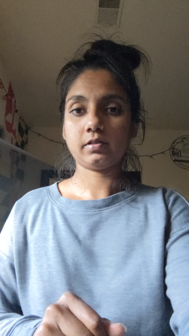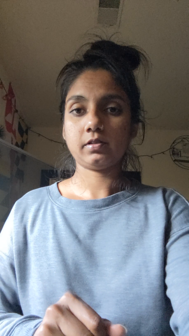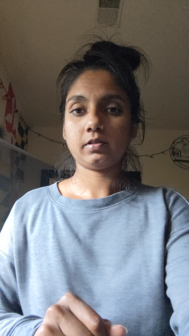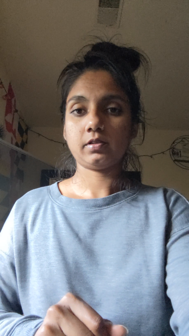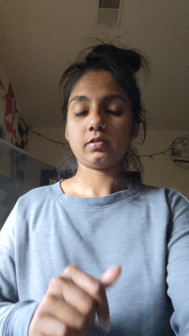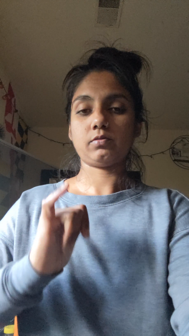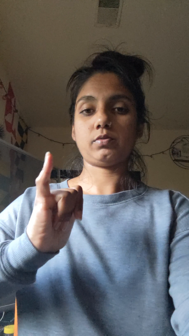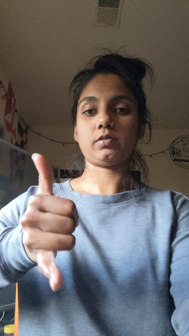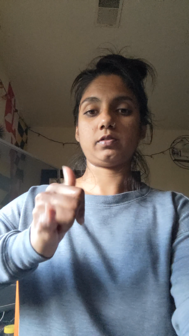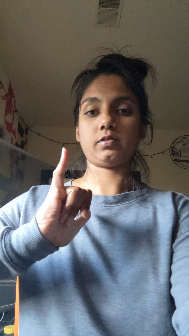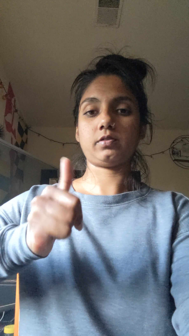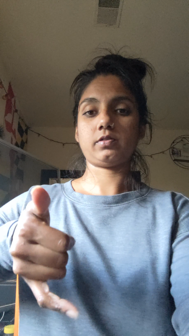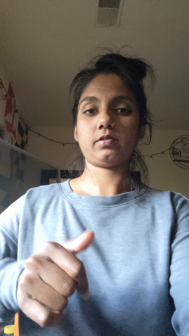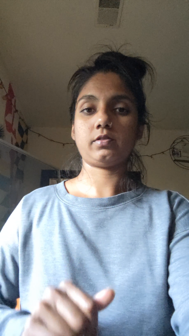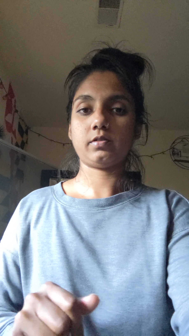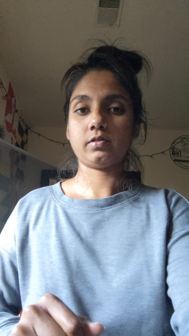rocking chair